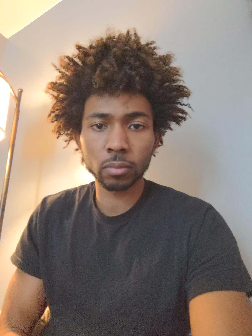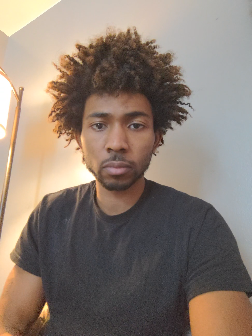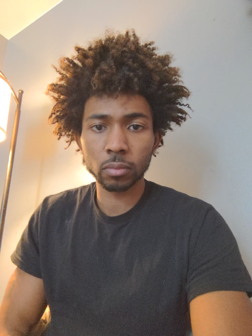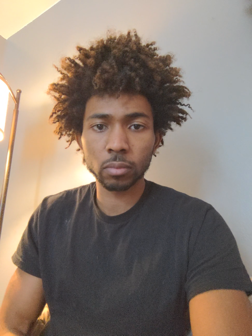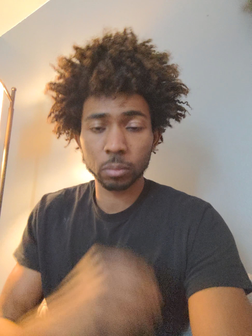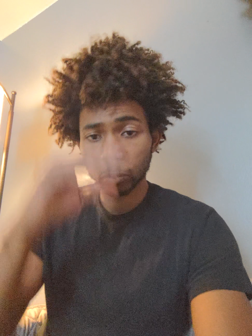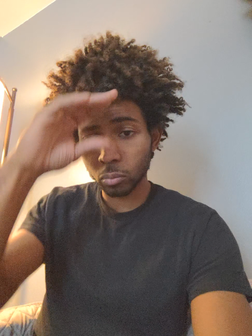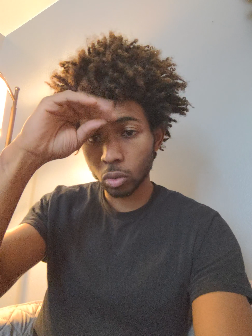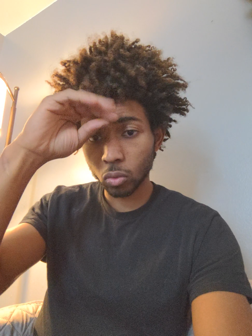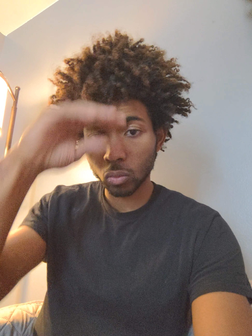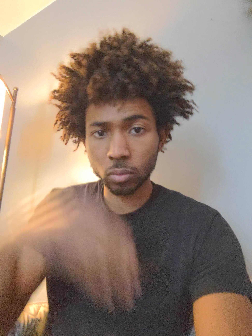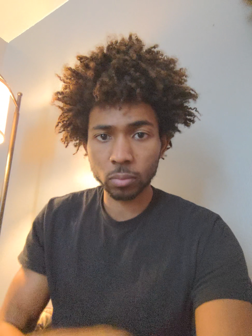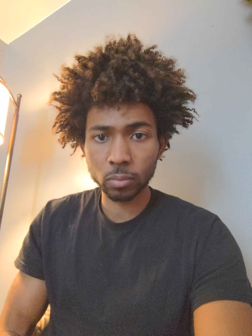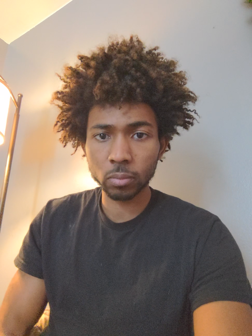boy